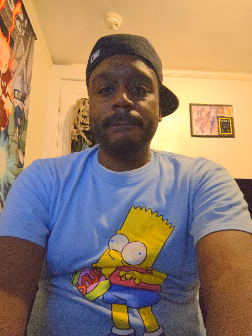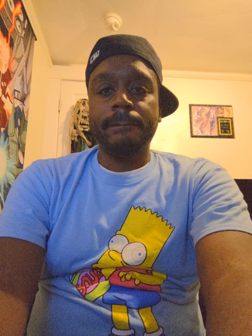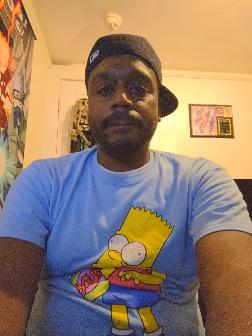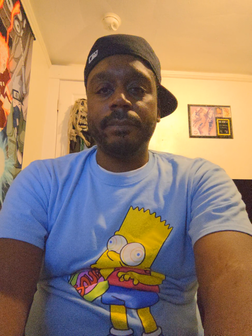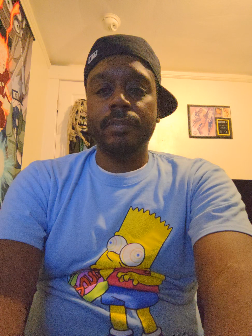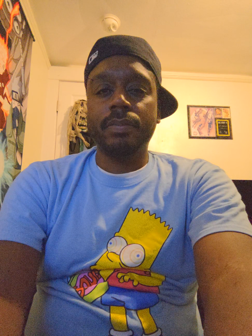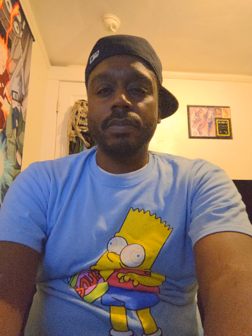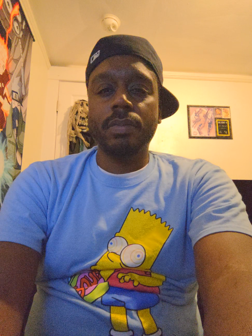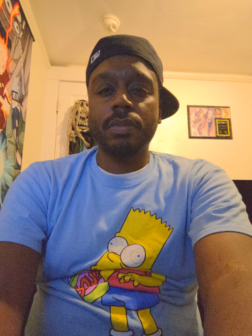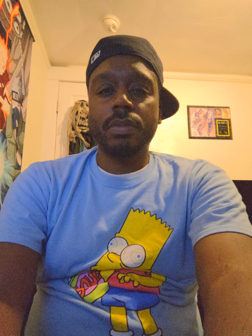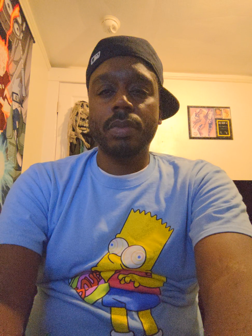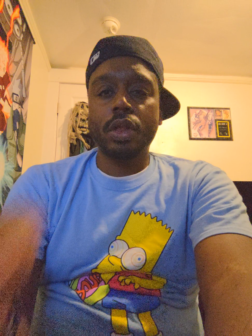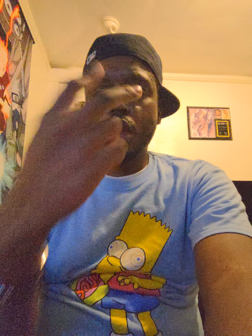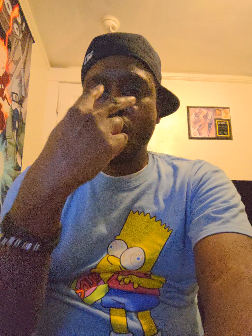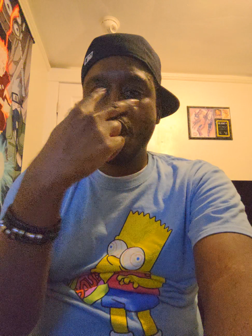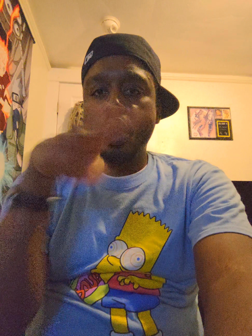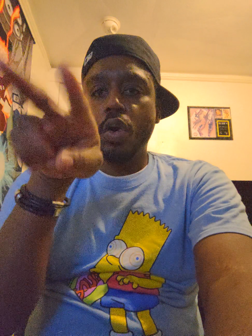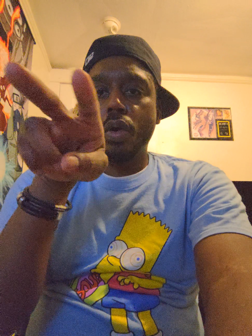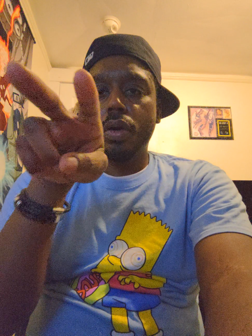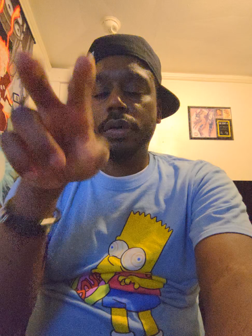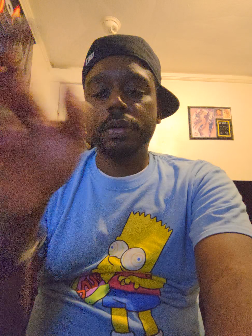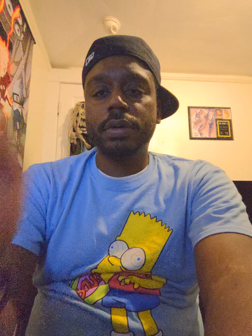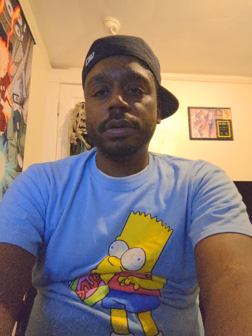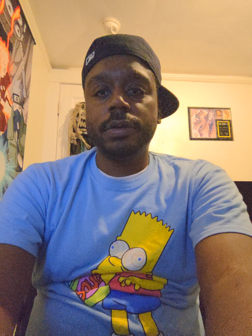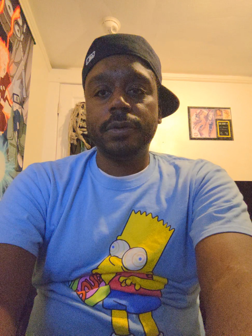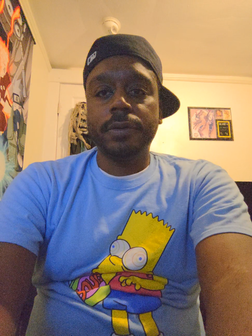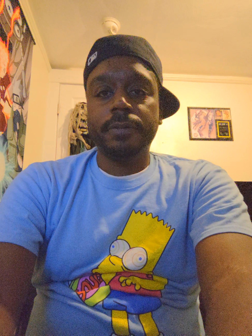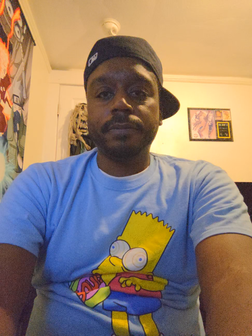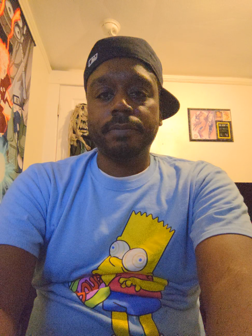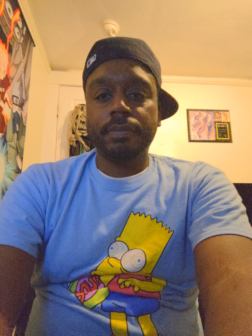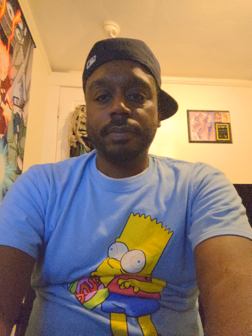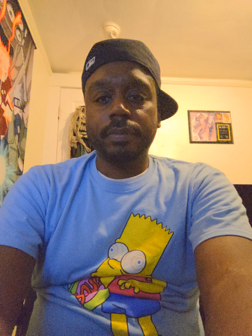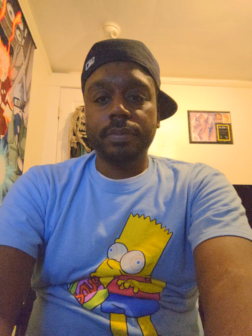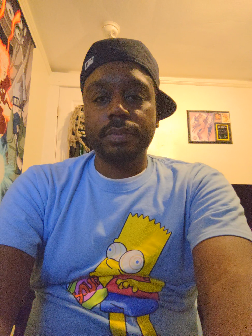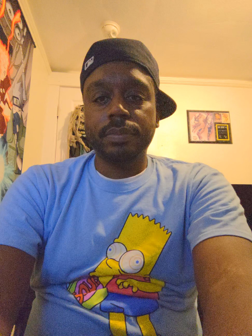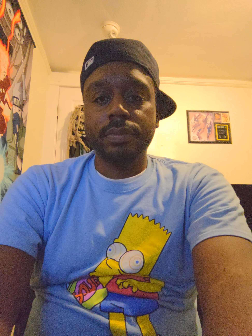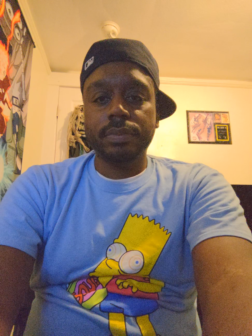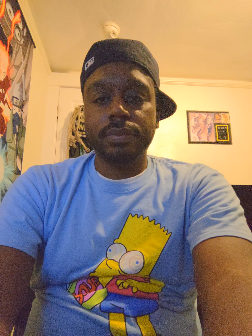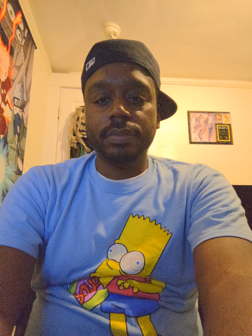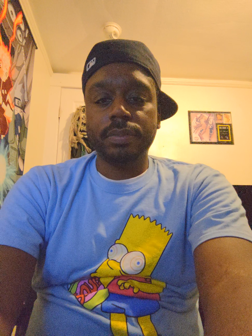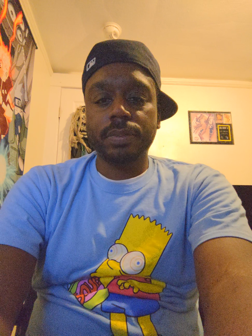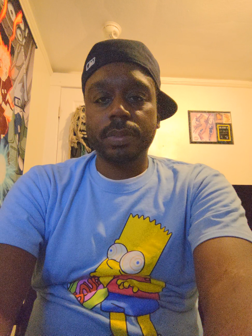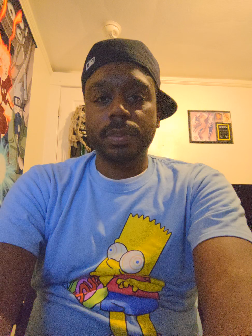look